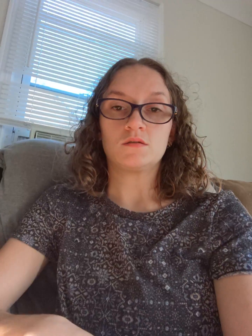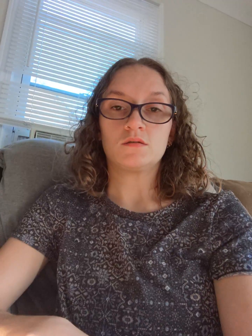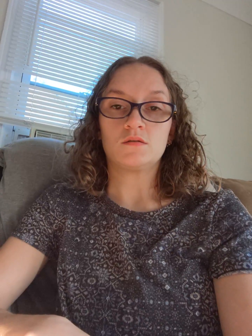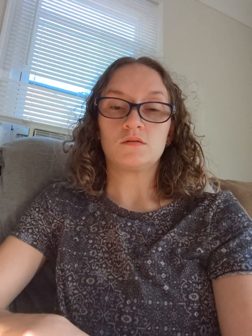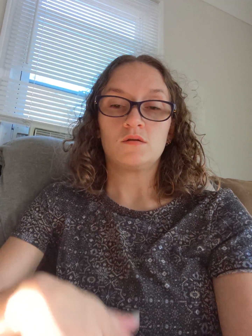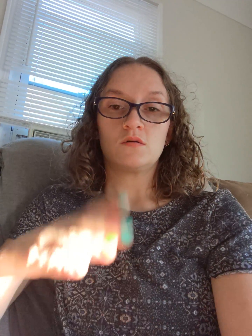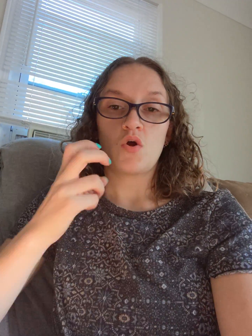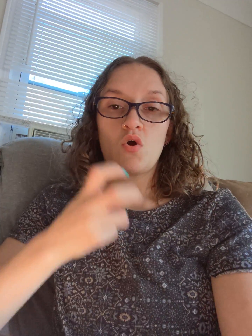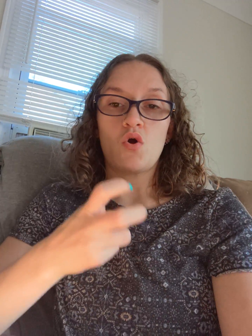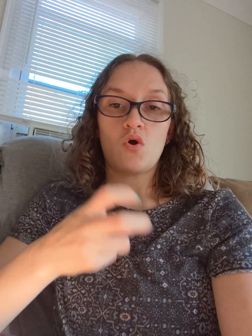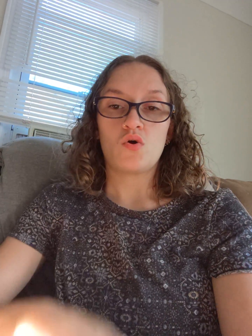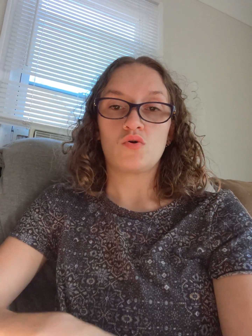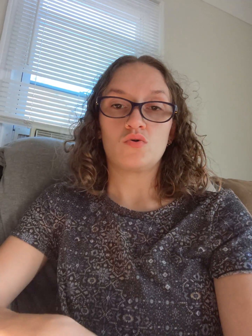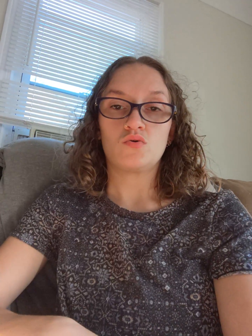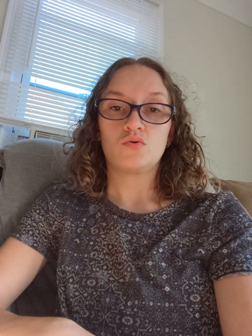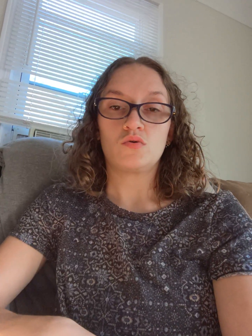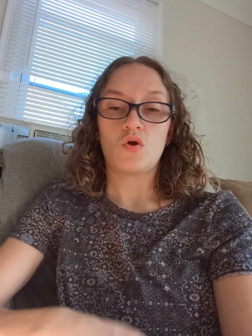hard